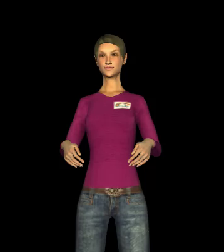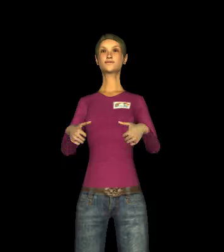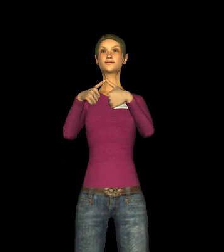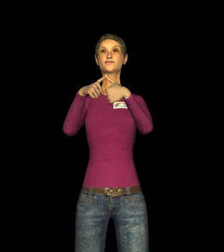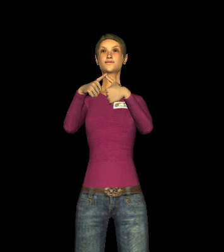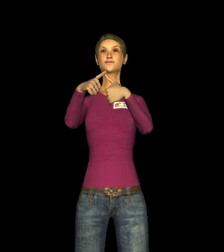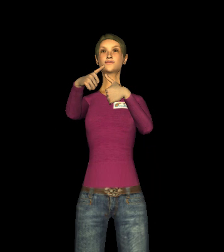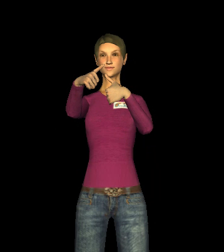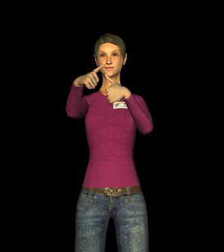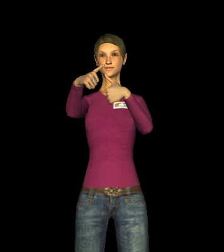مسافة